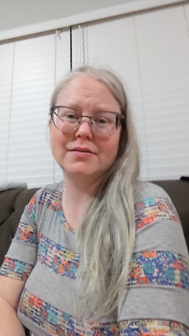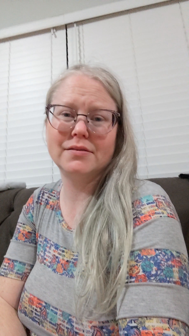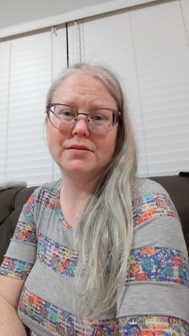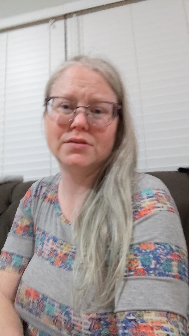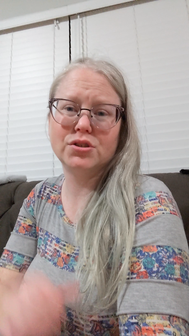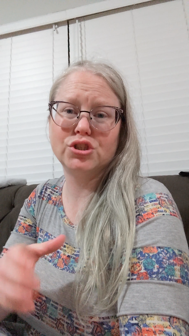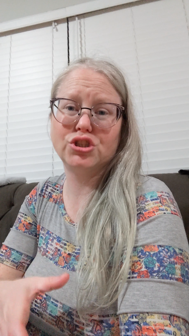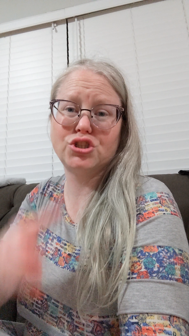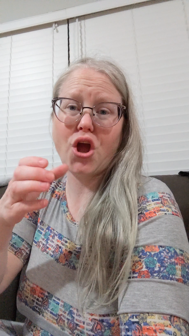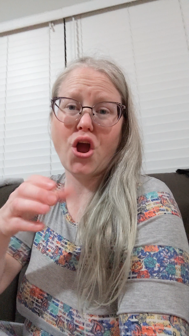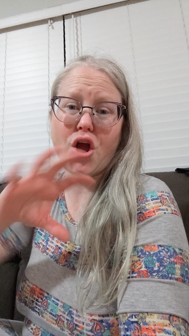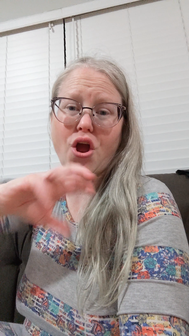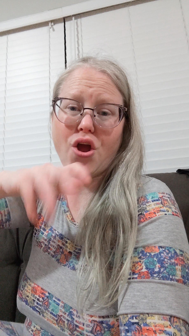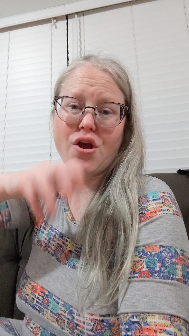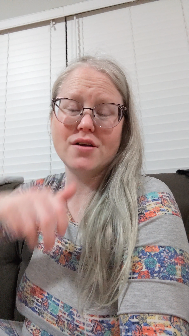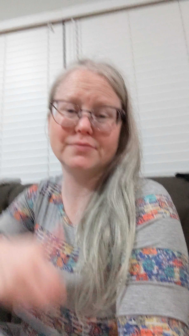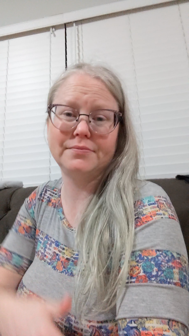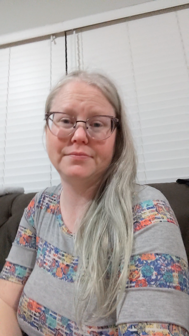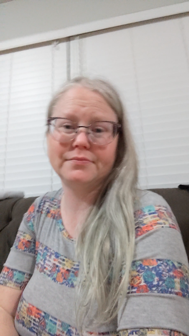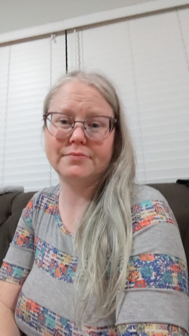jar